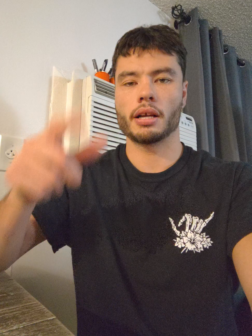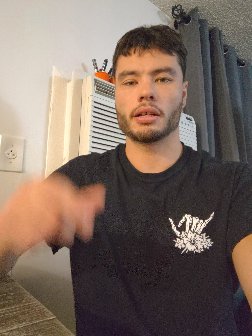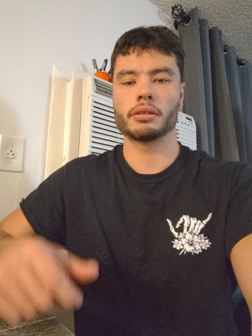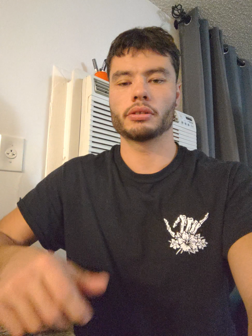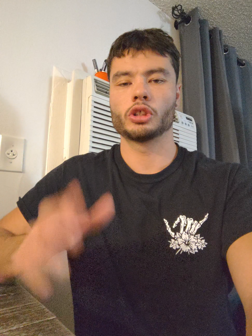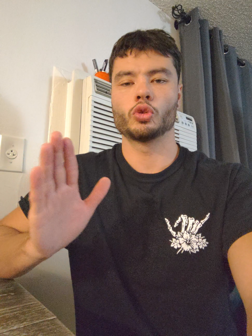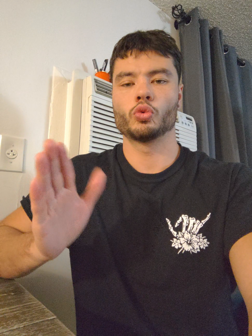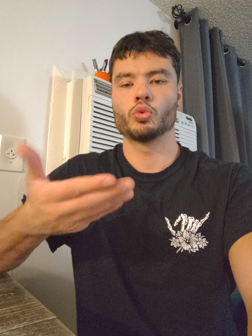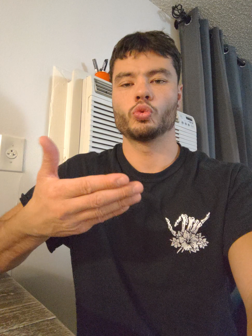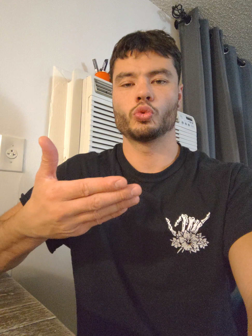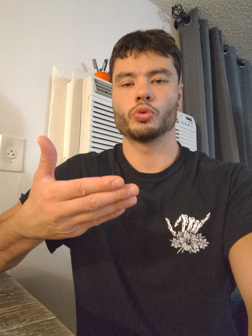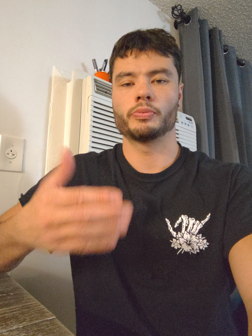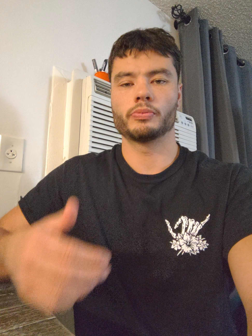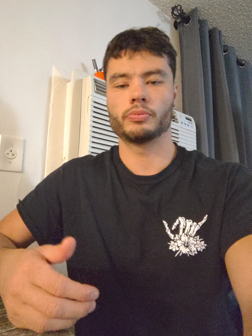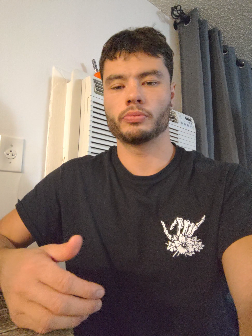room